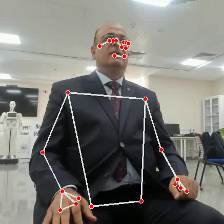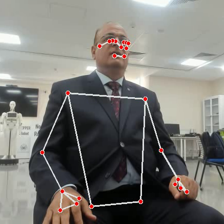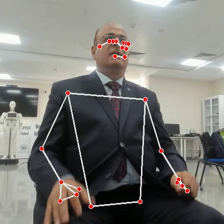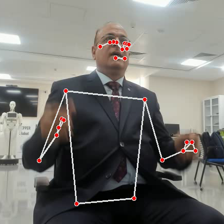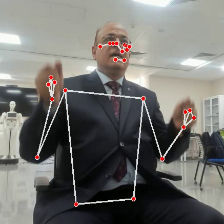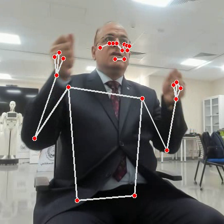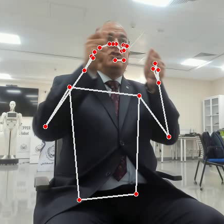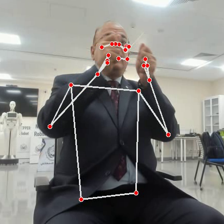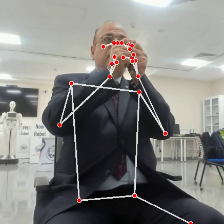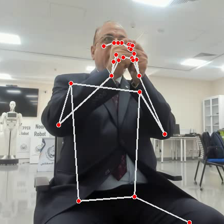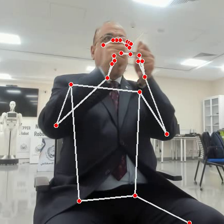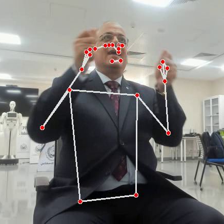shbak